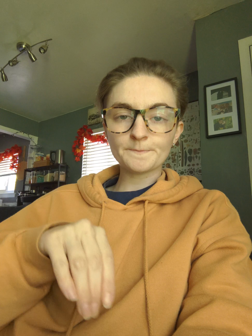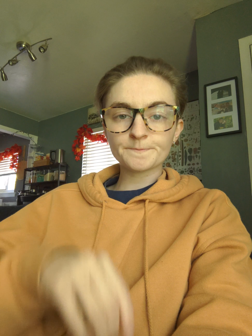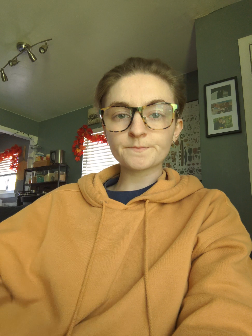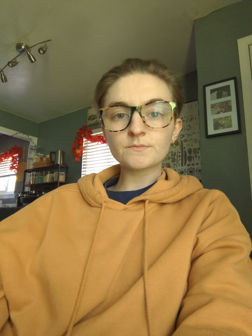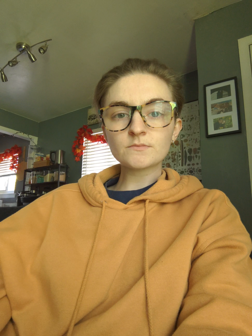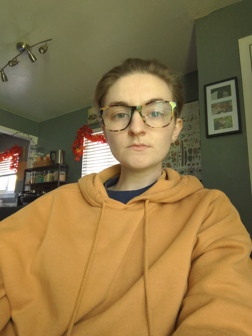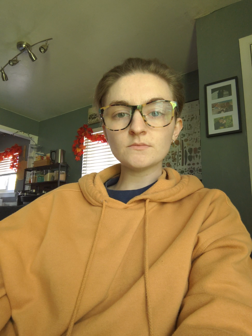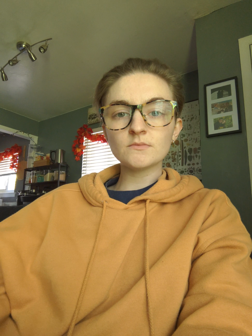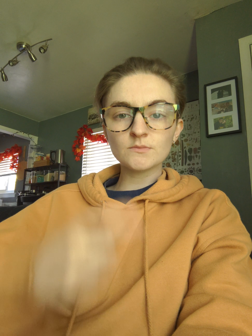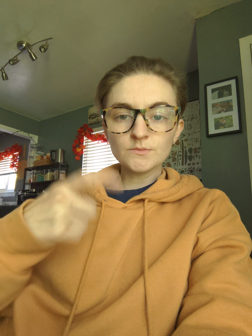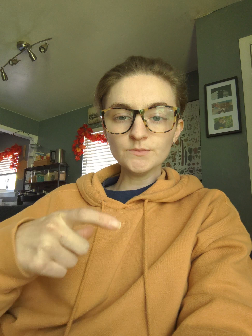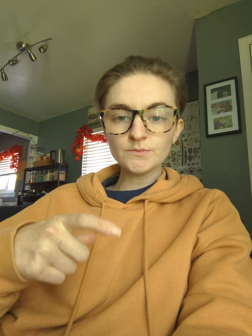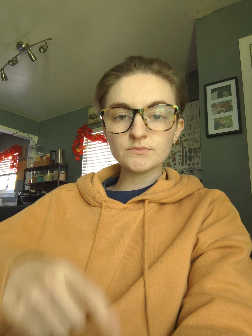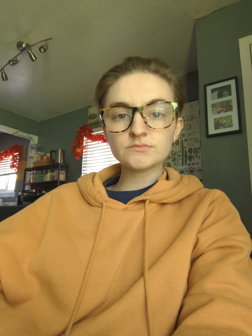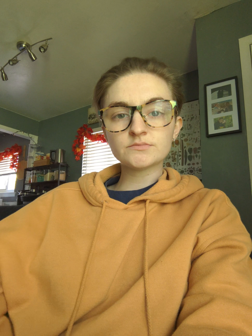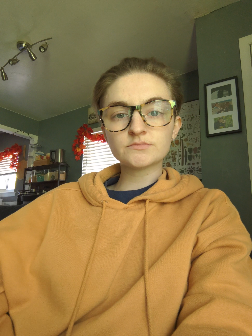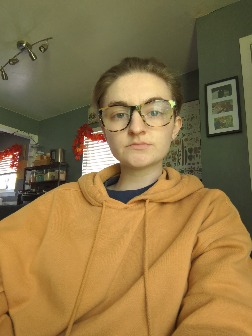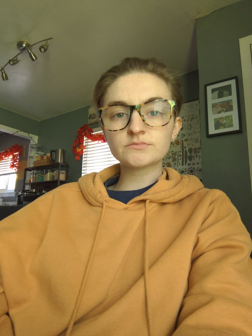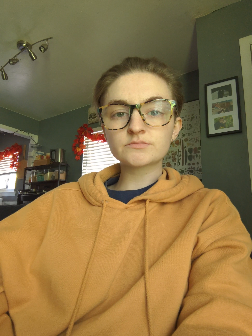plate